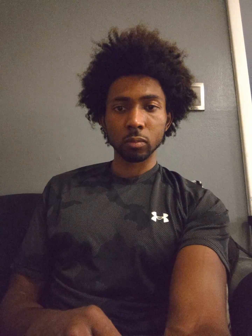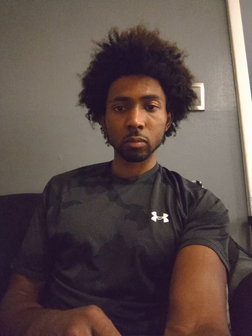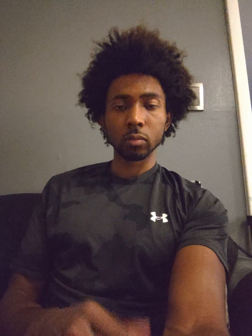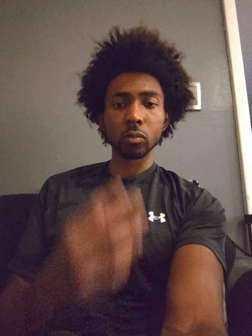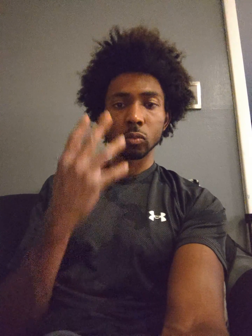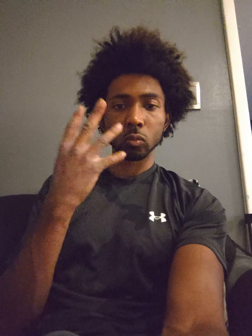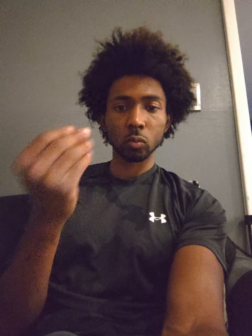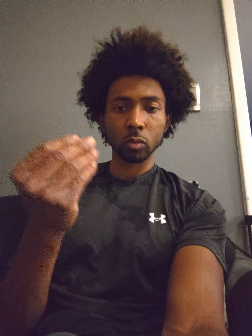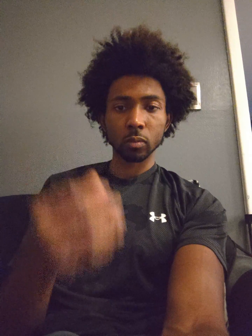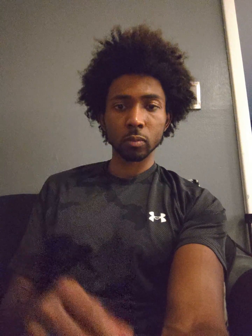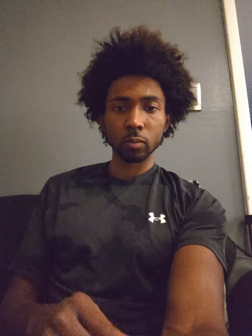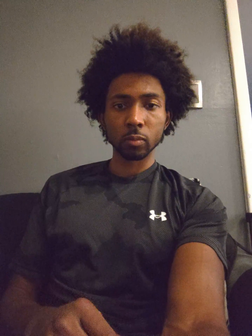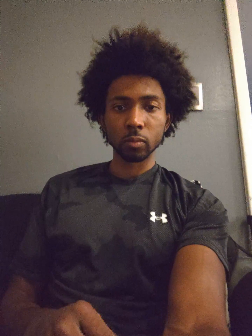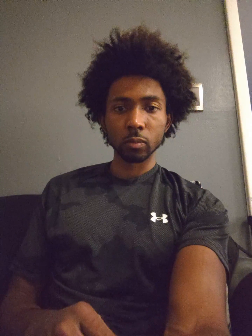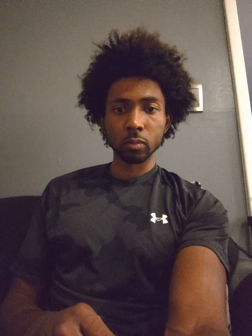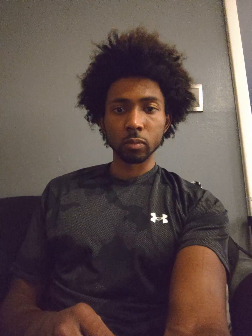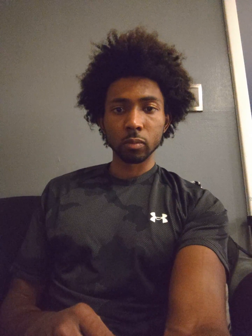got to